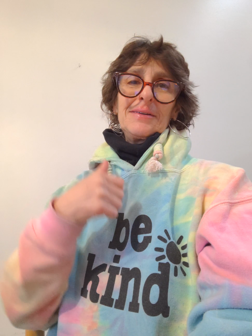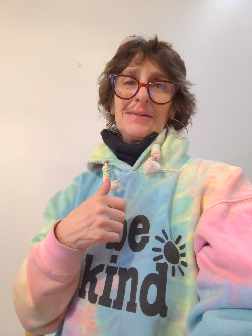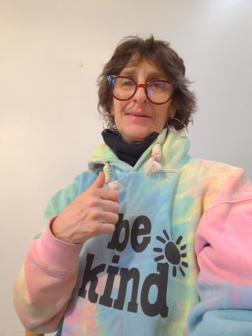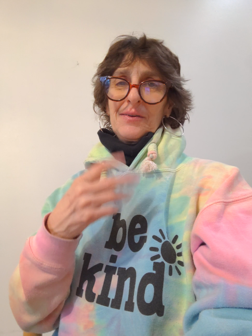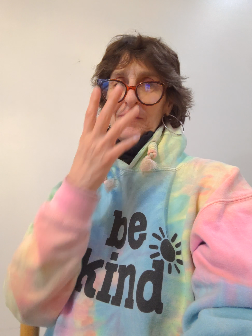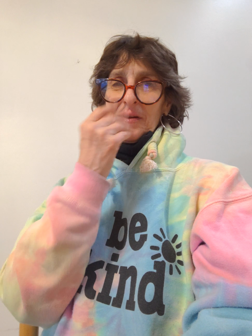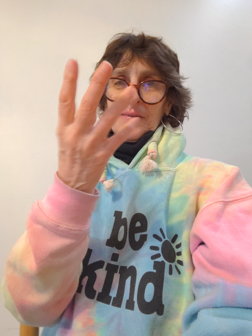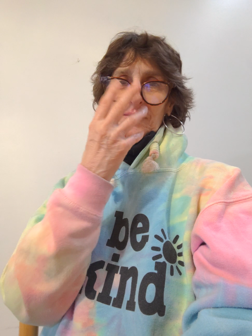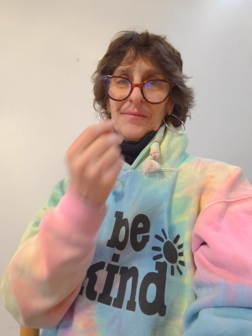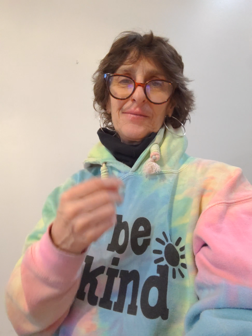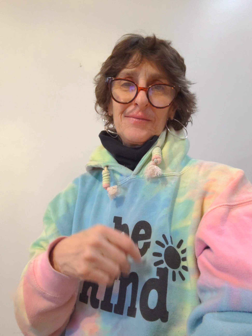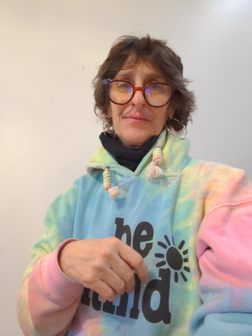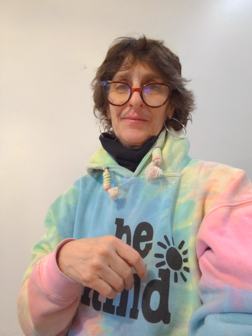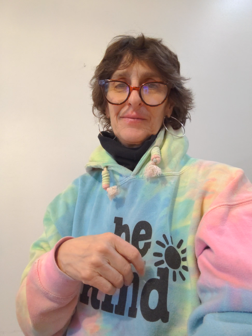wolf